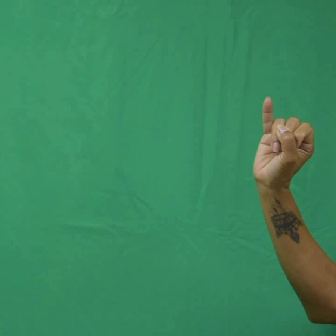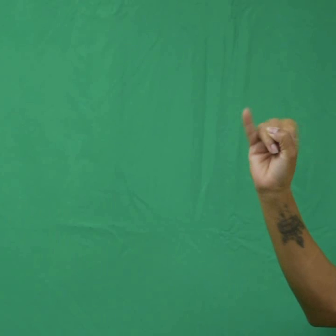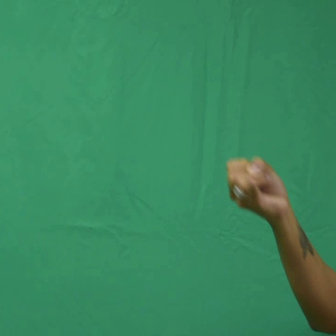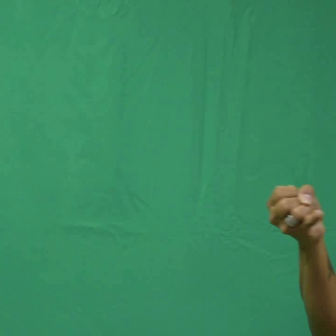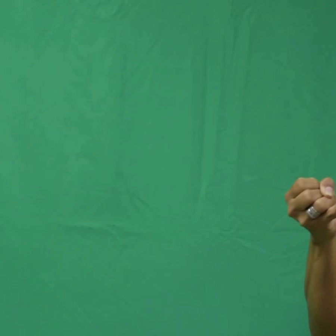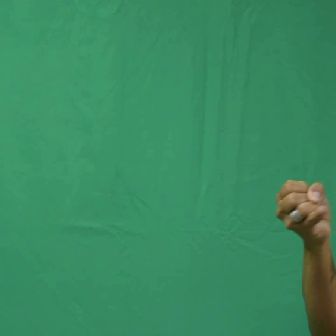J